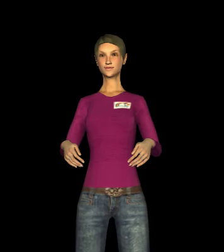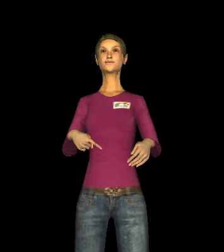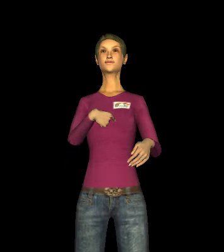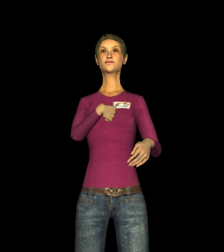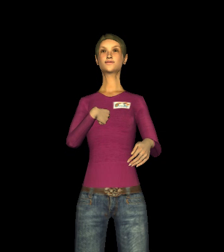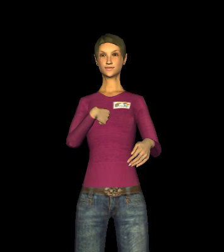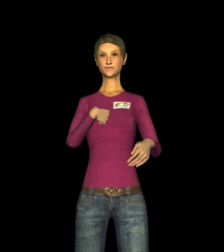أنا